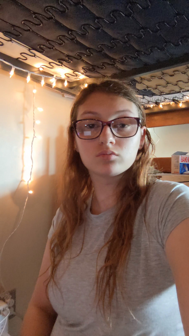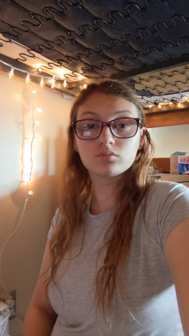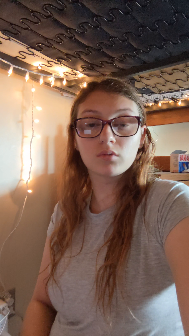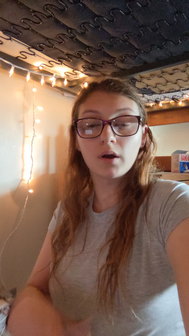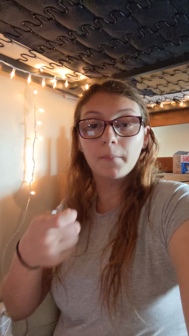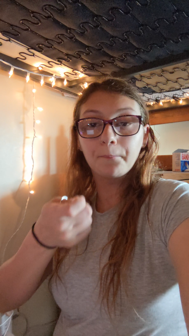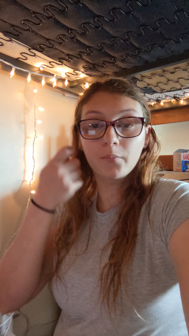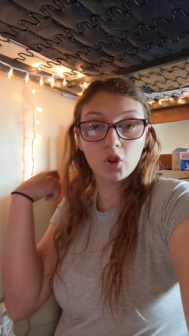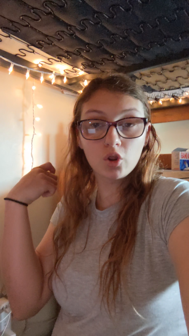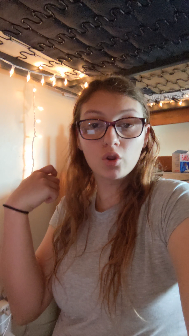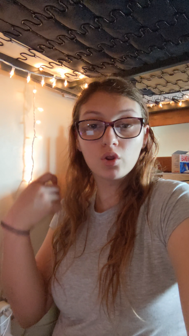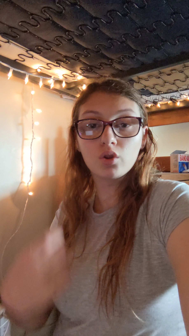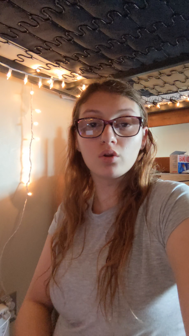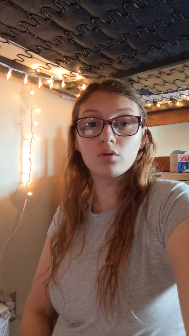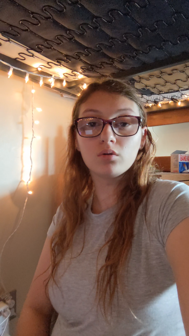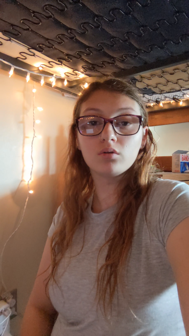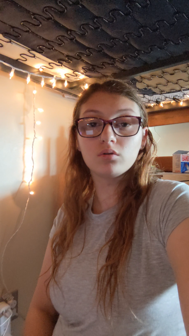pull